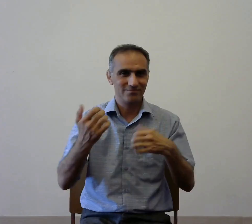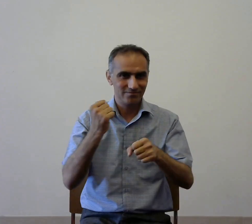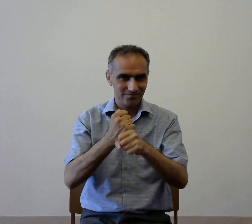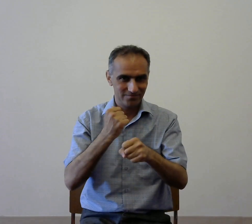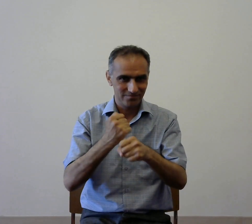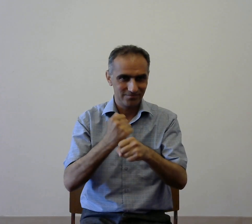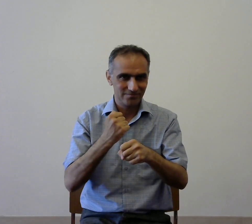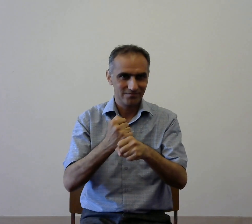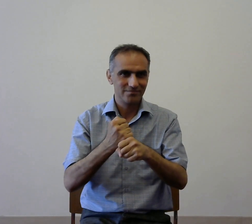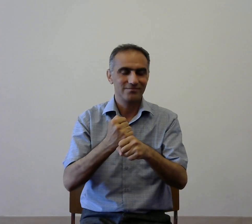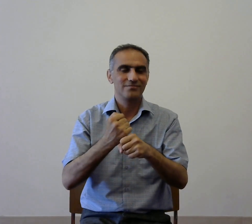iş